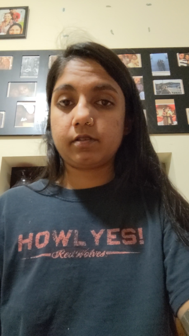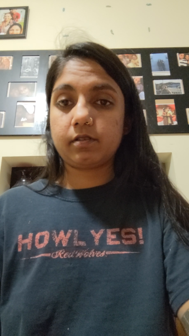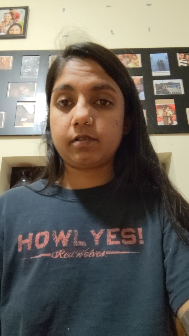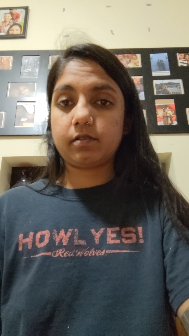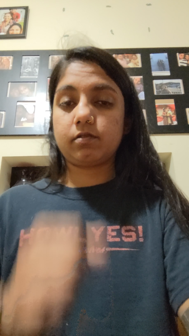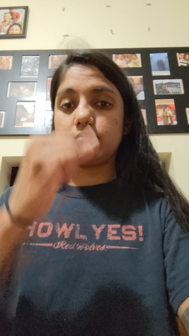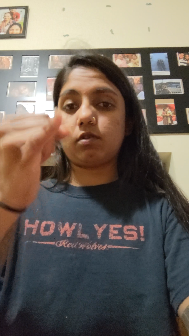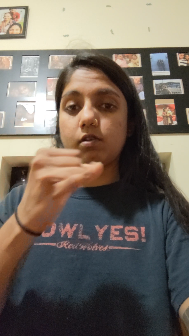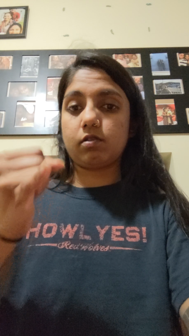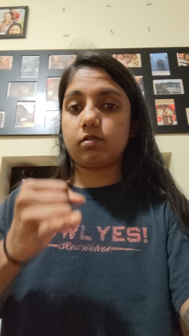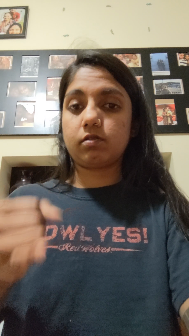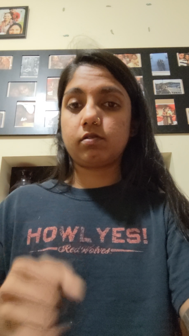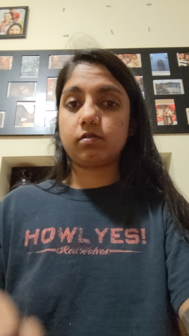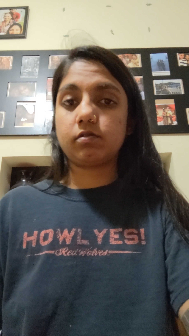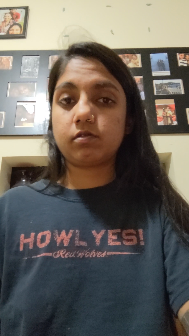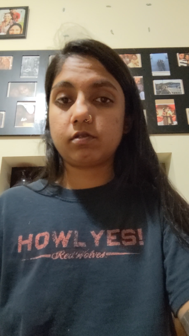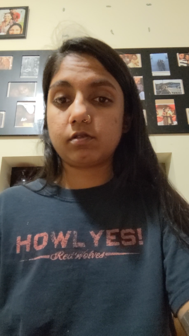draw